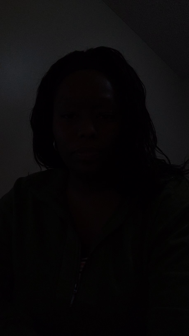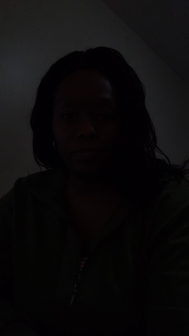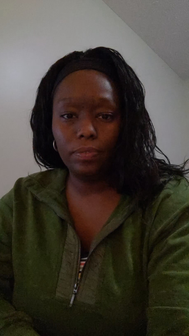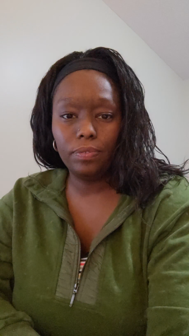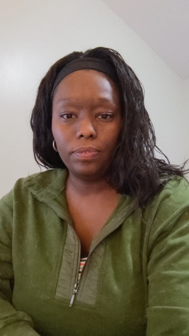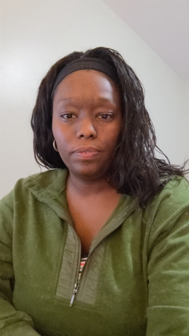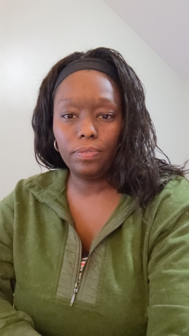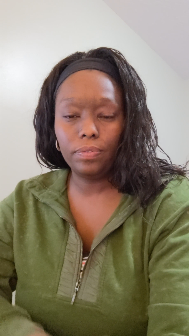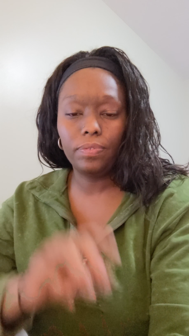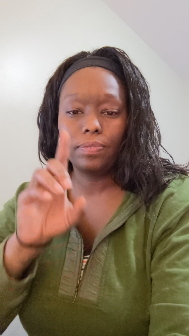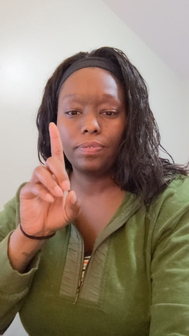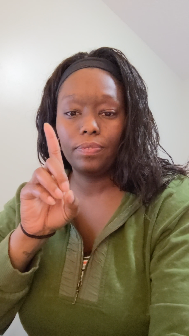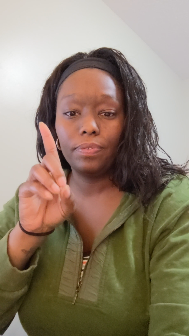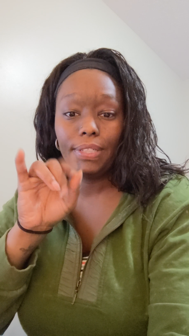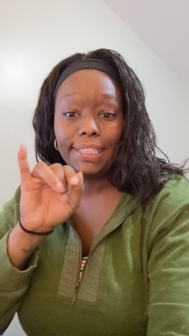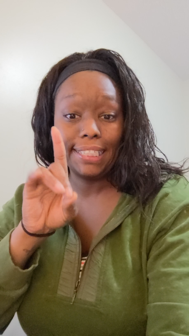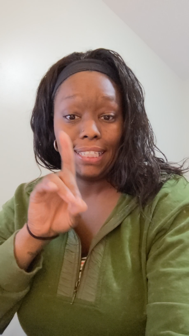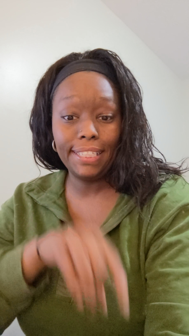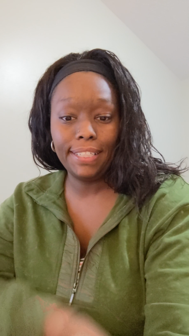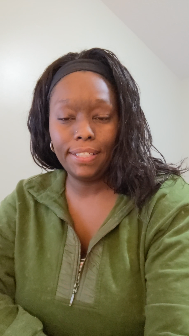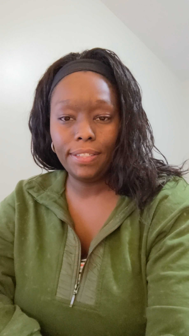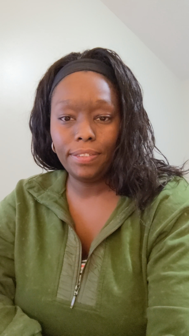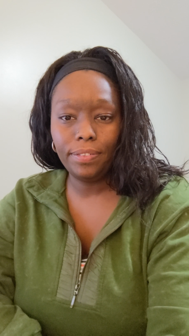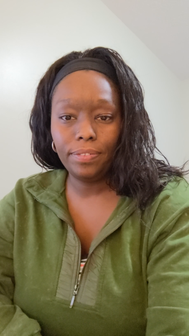did